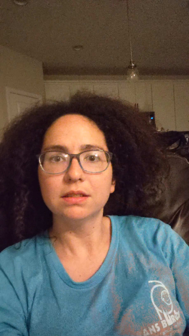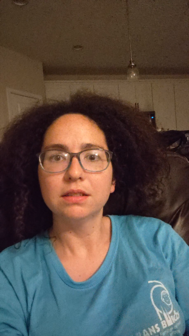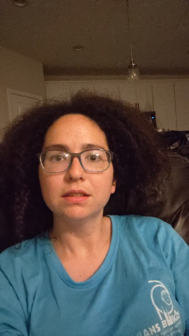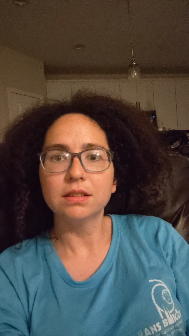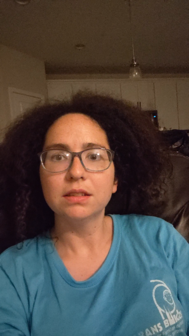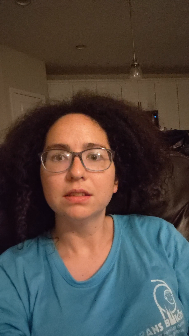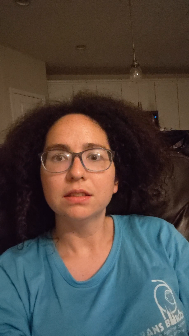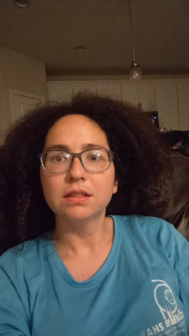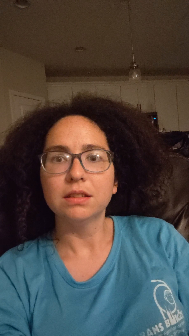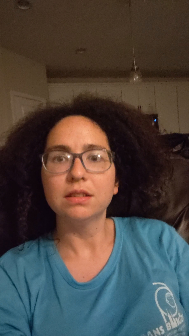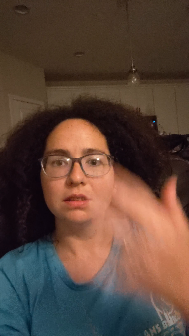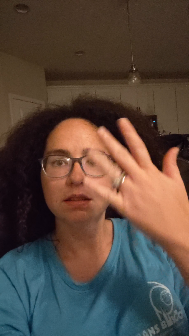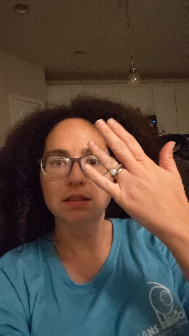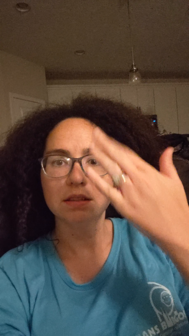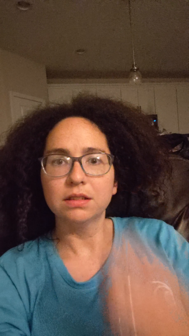hand